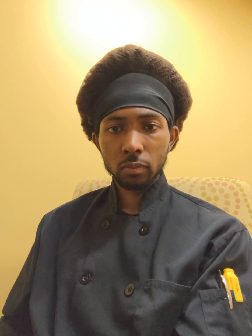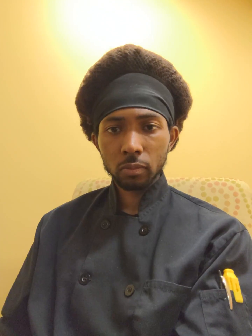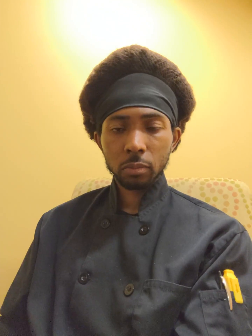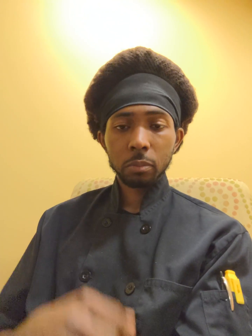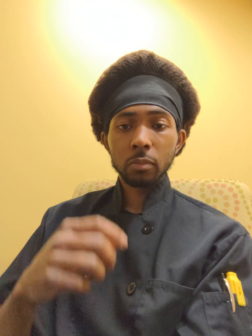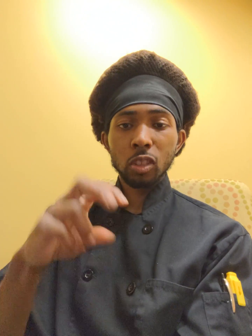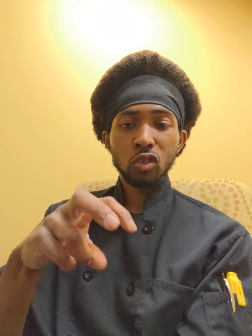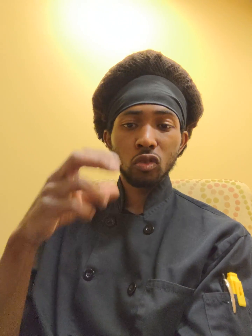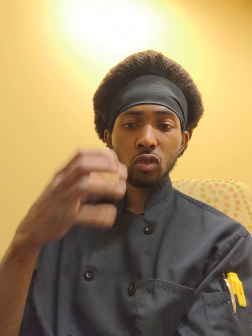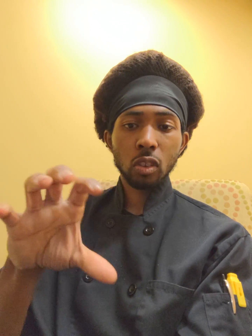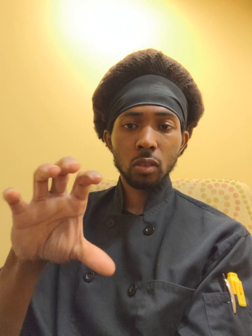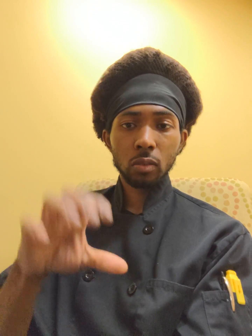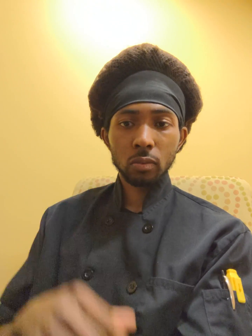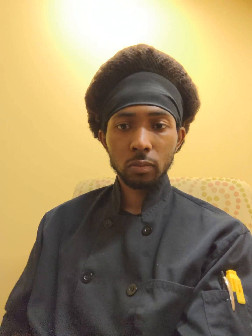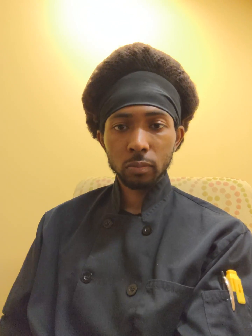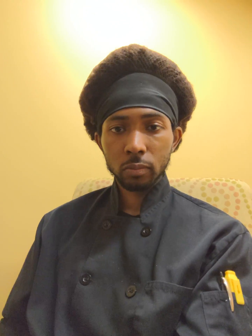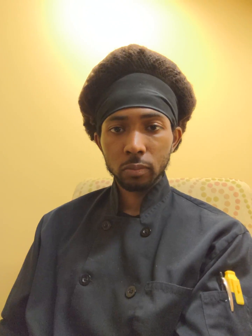potato chip